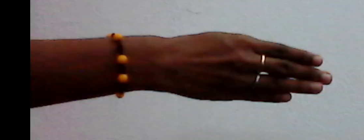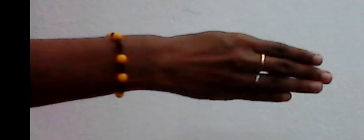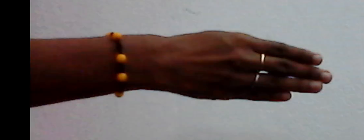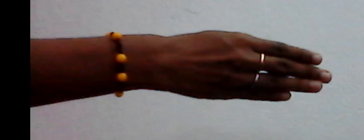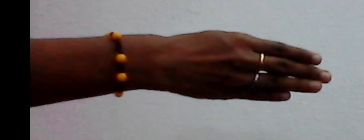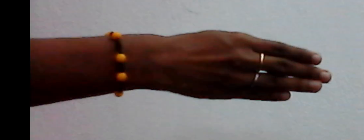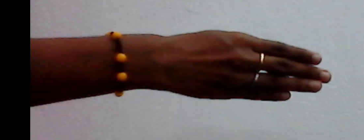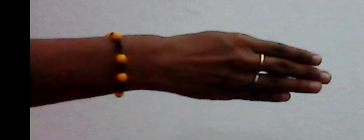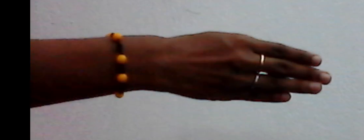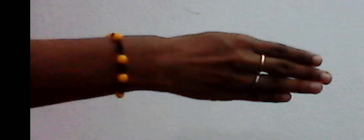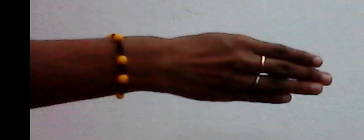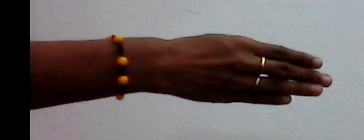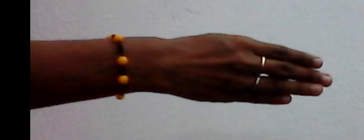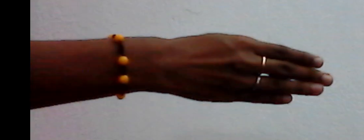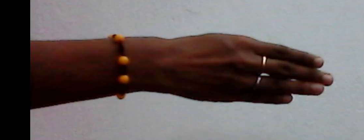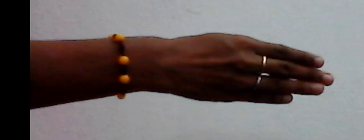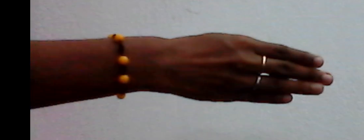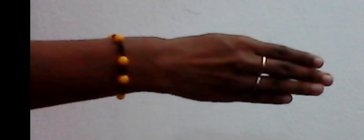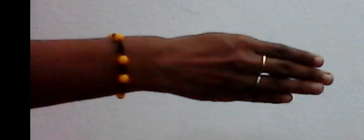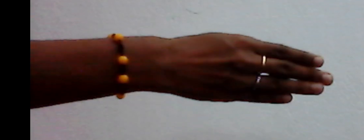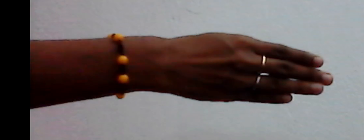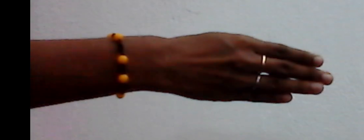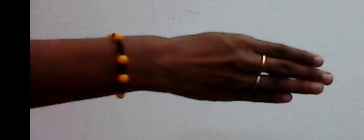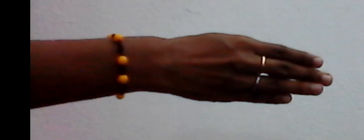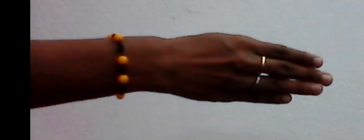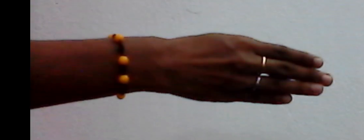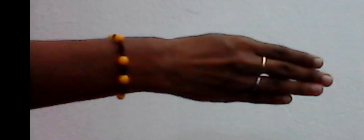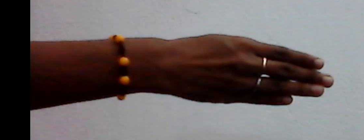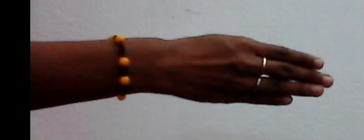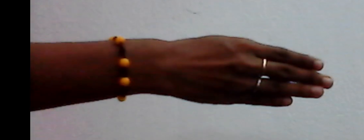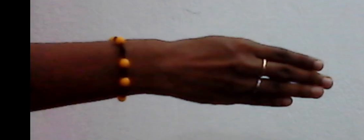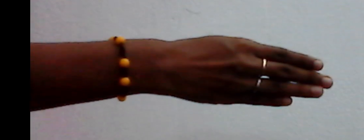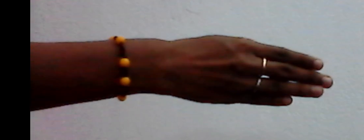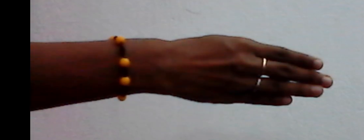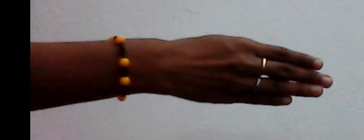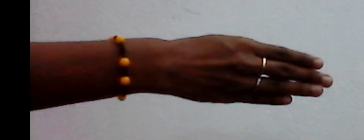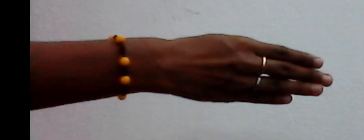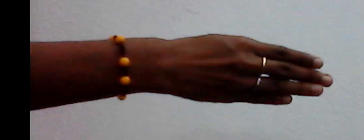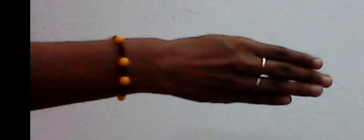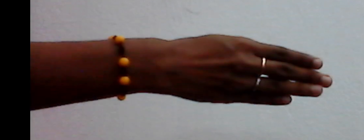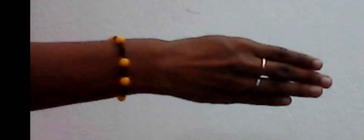അ